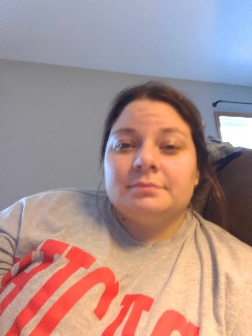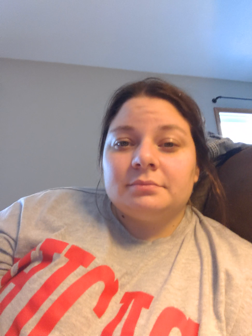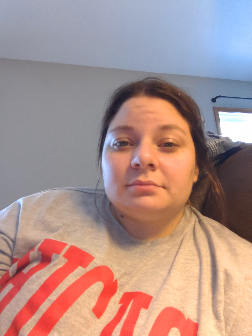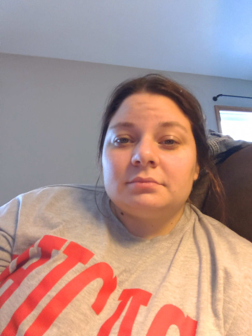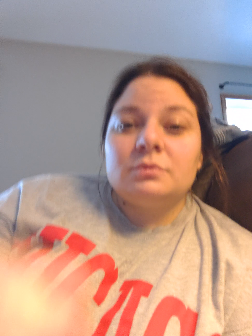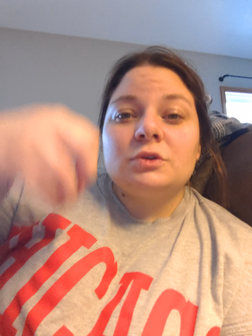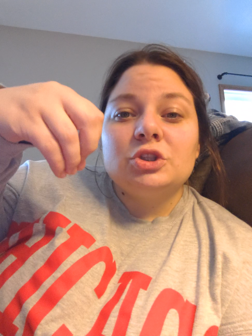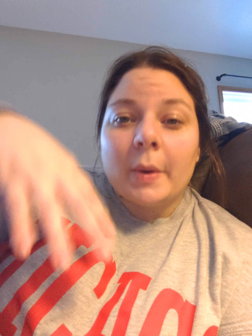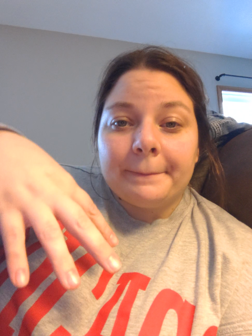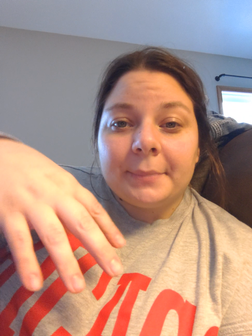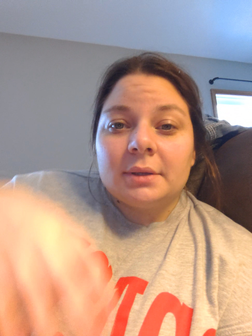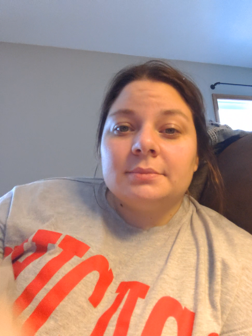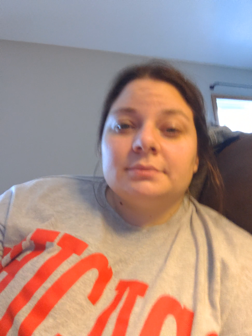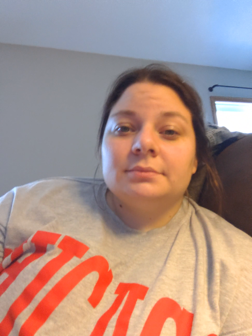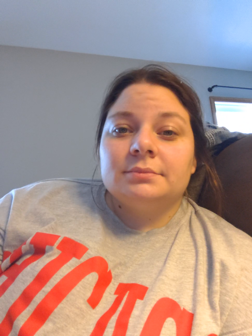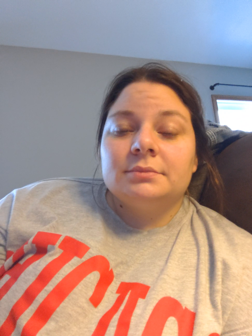drop